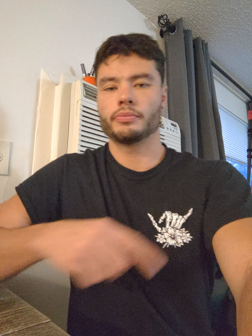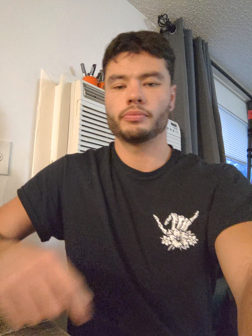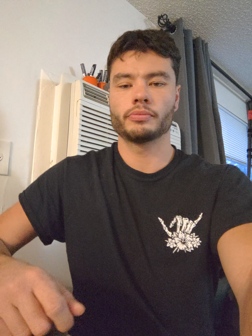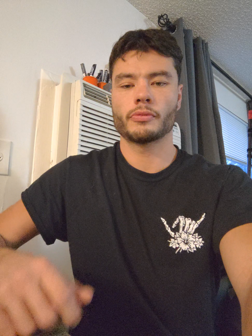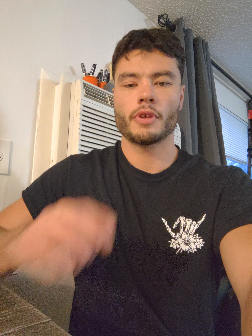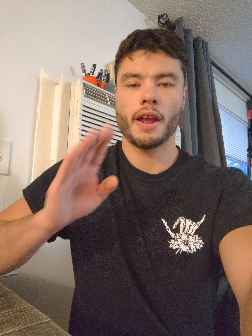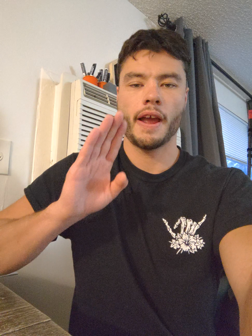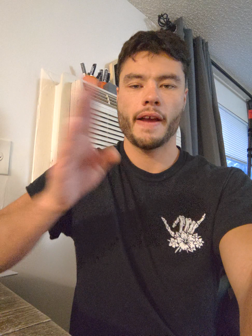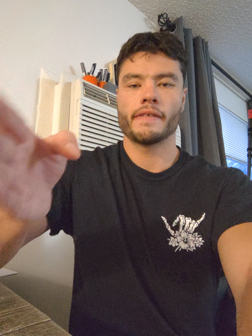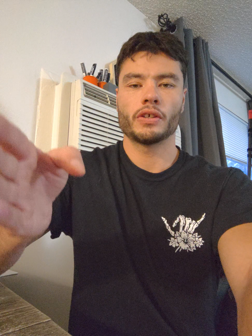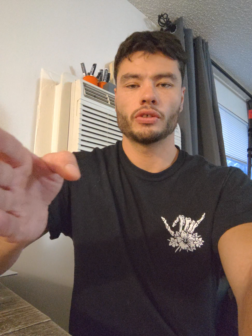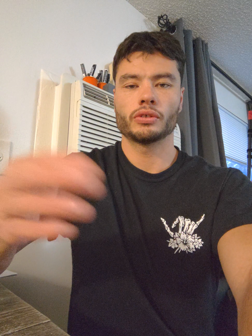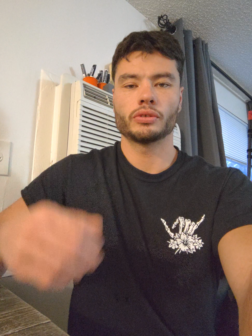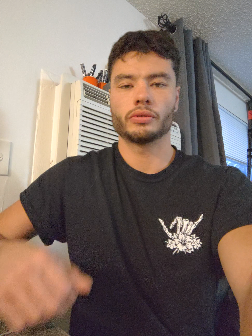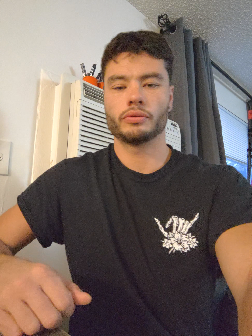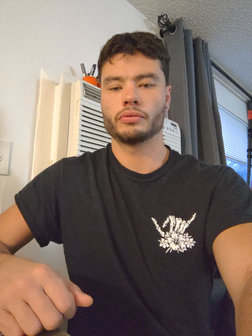after